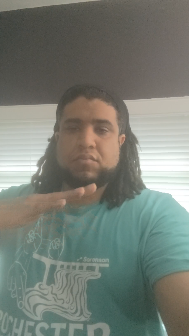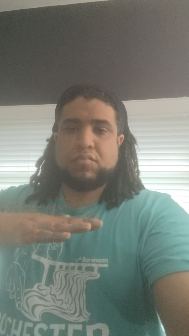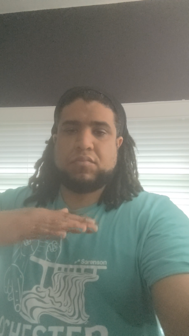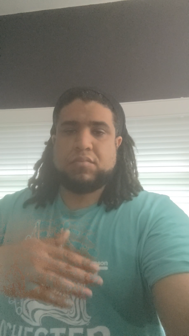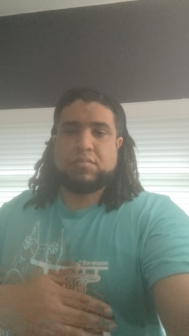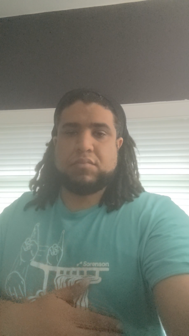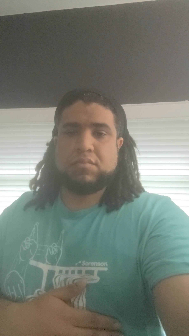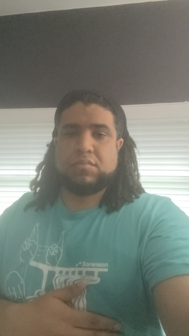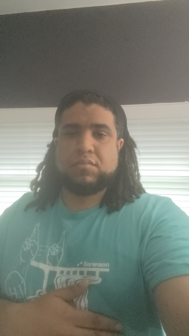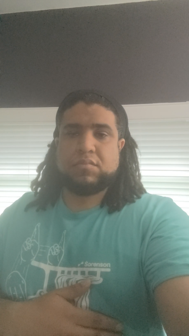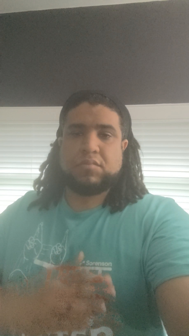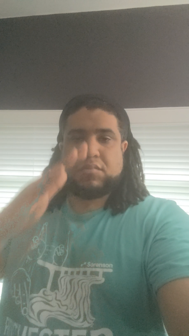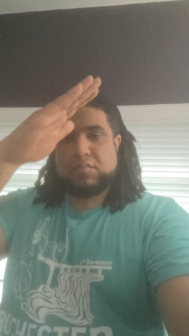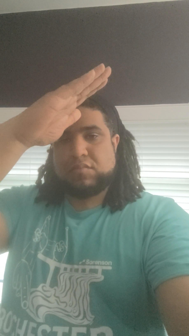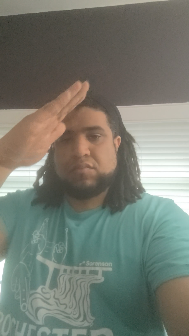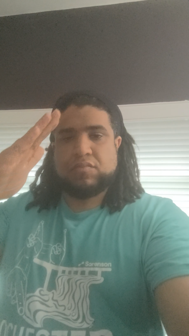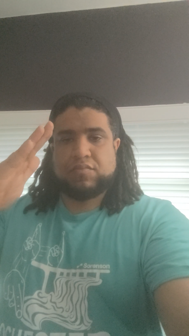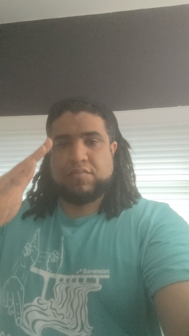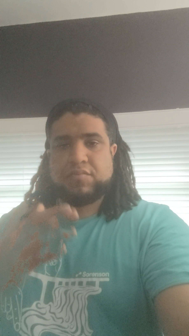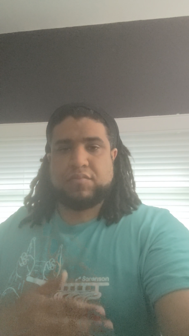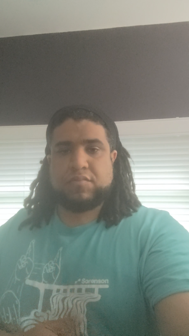roof